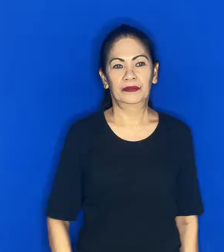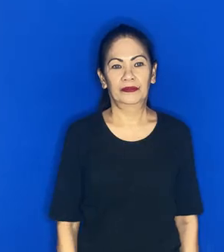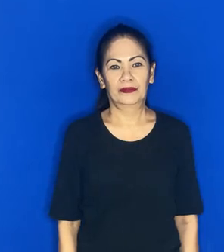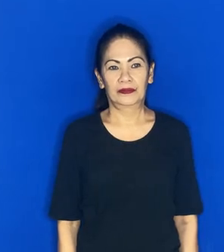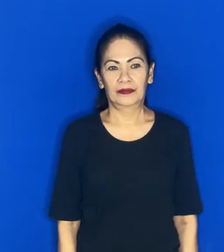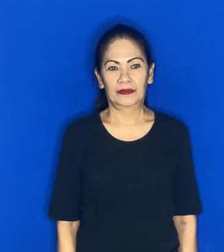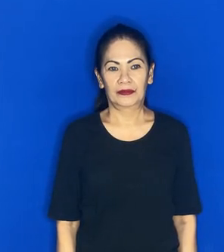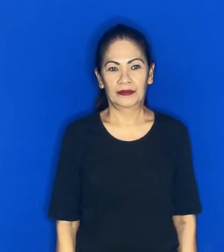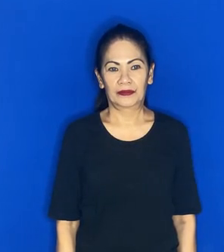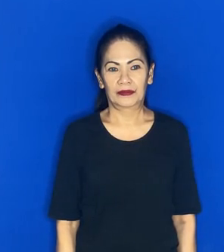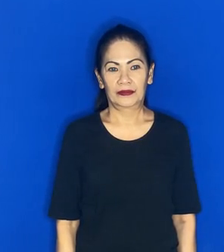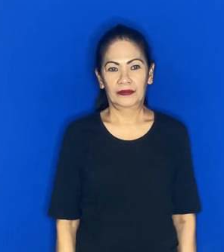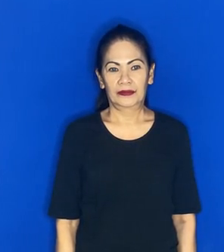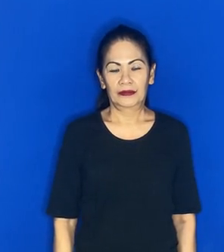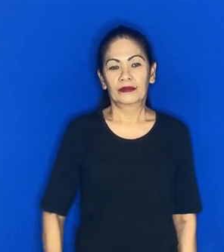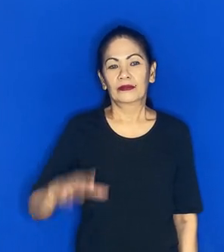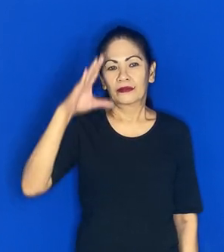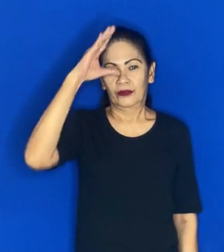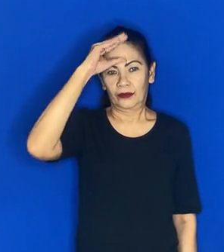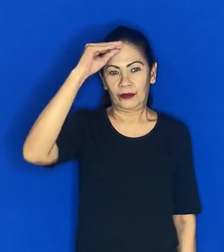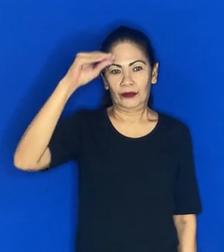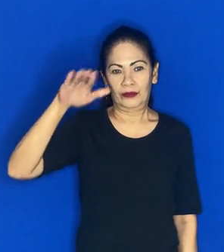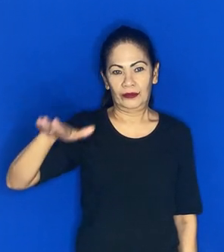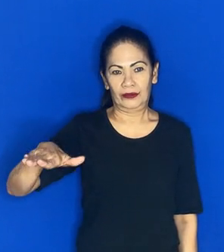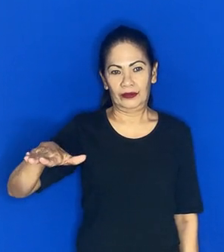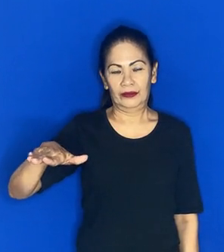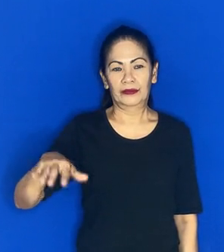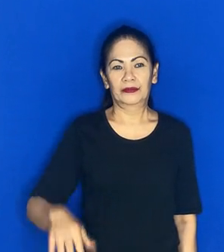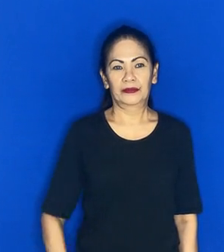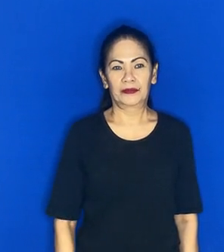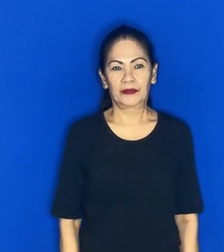boy